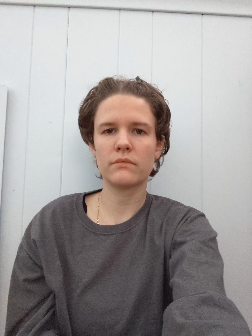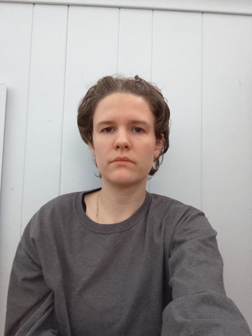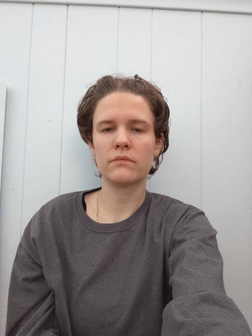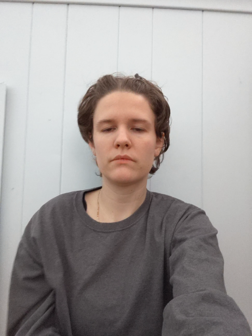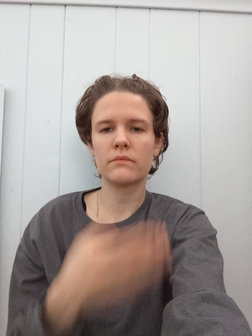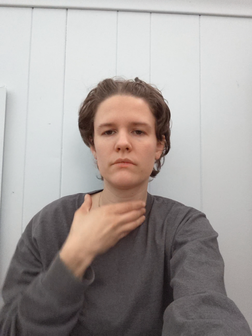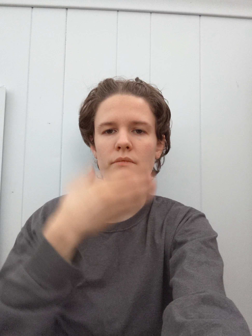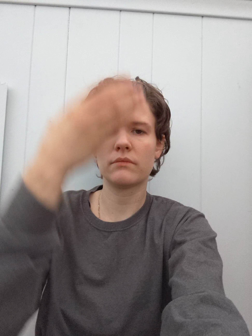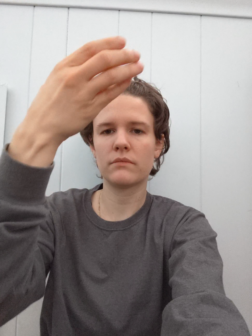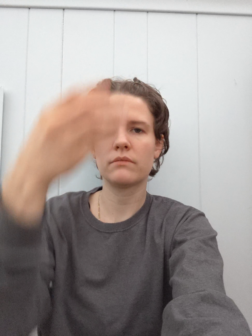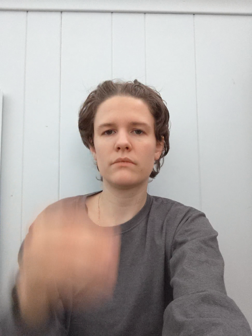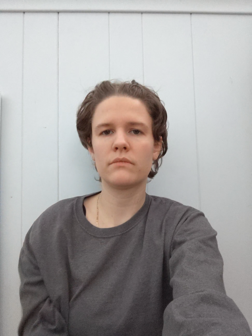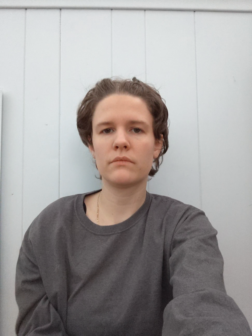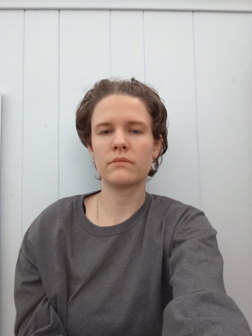giraffe